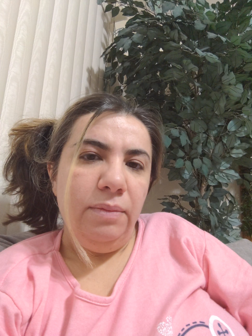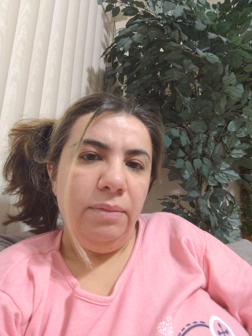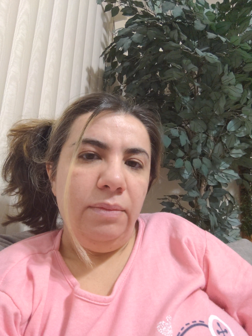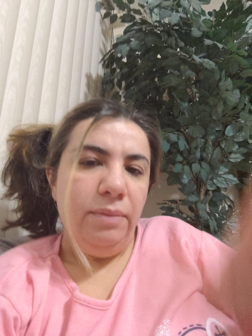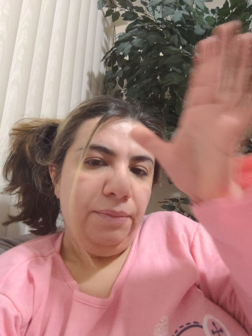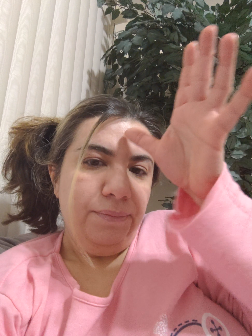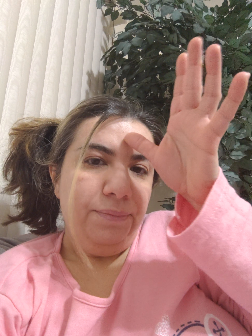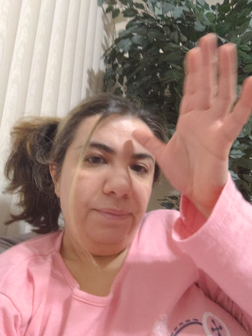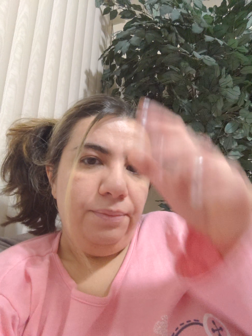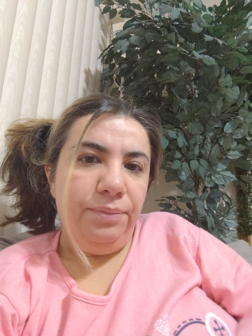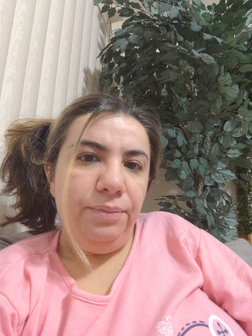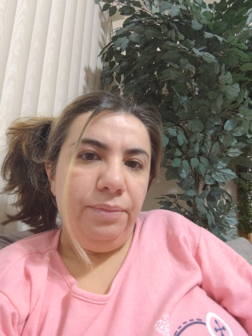dad